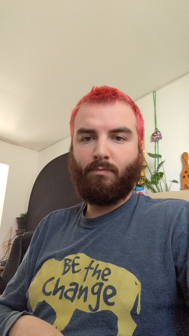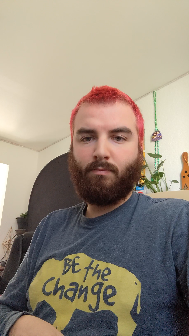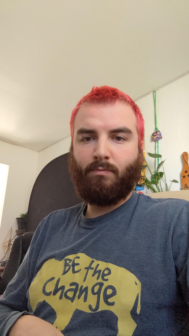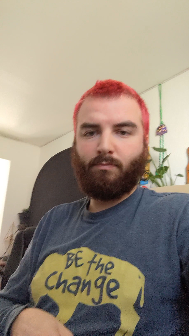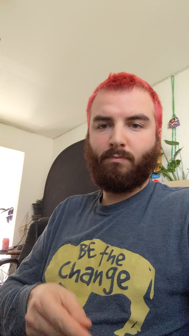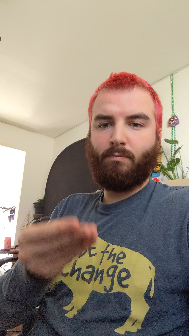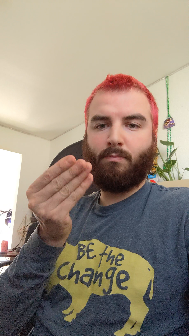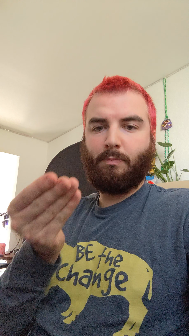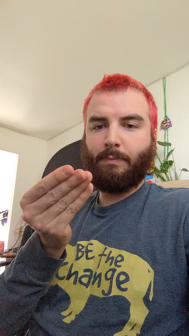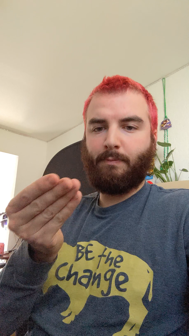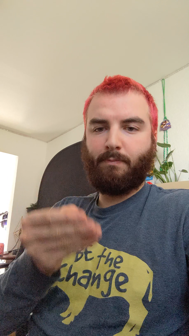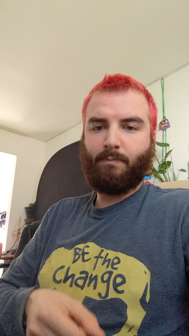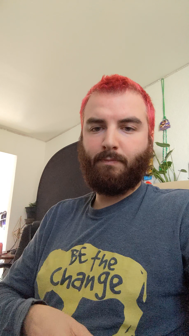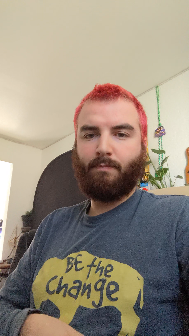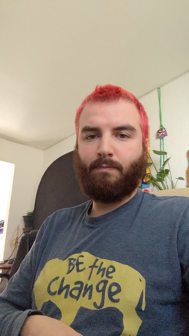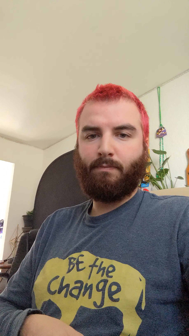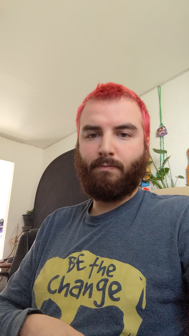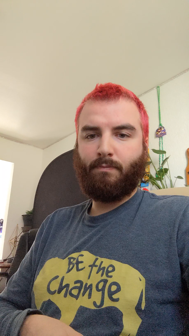feed